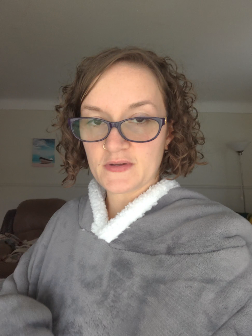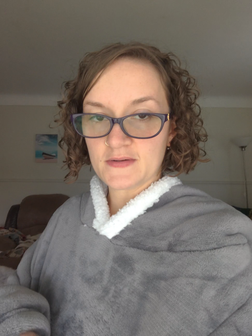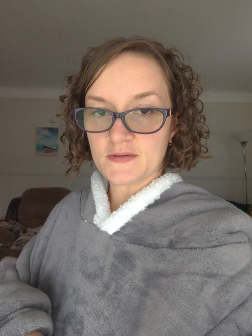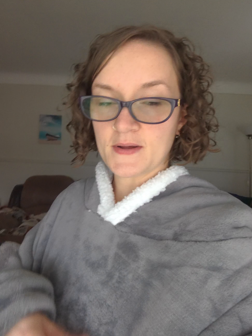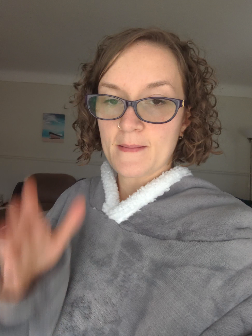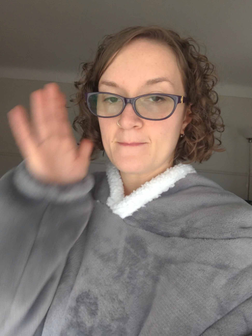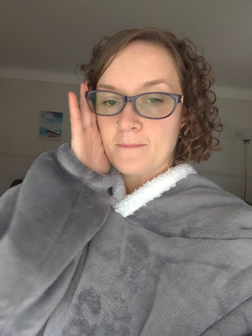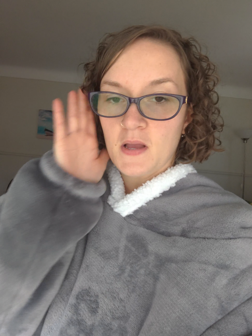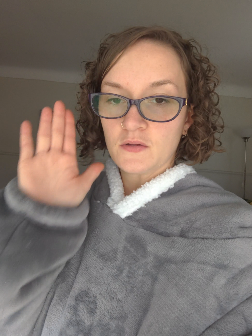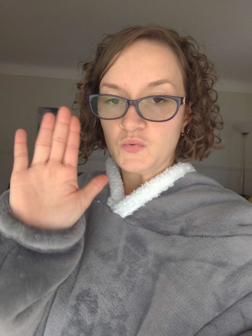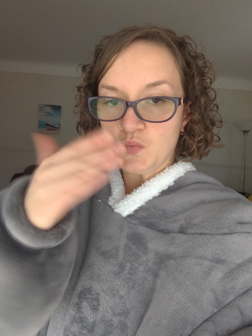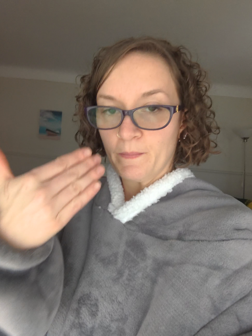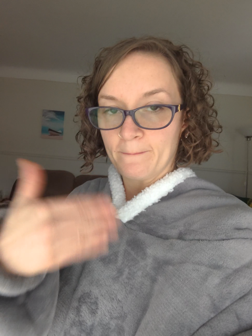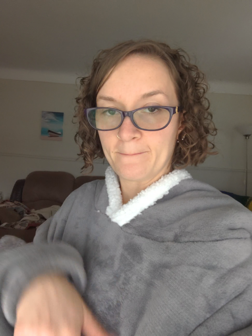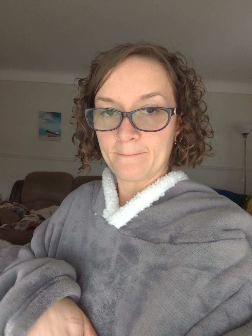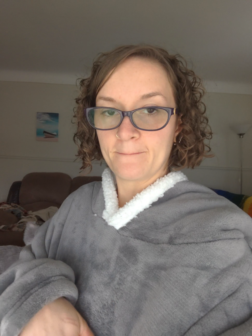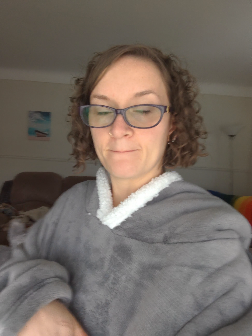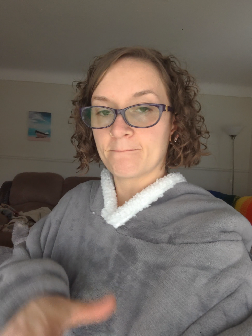bedroom